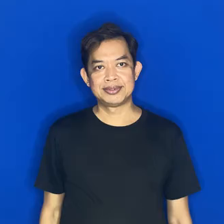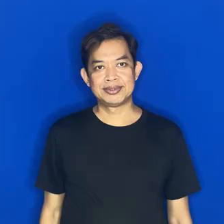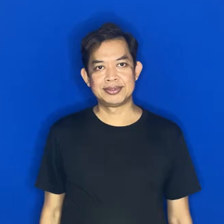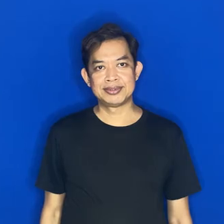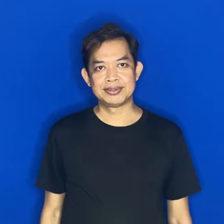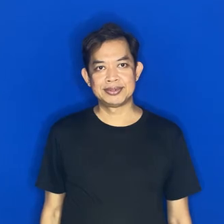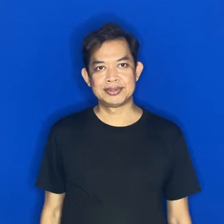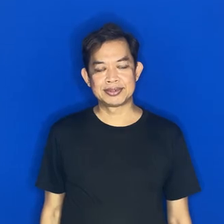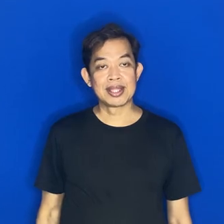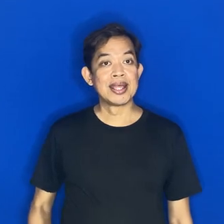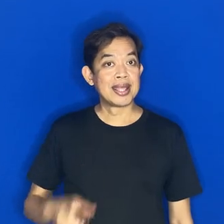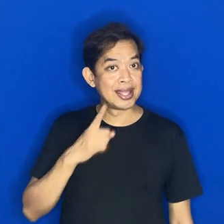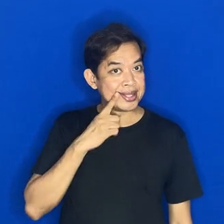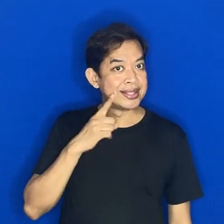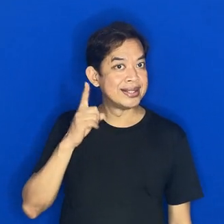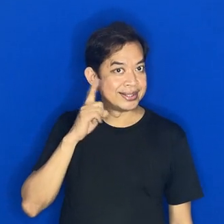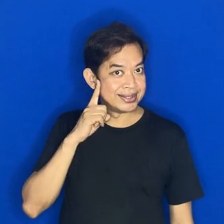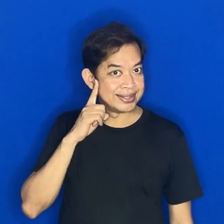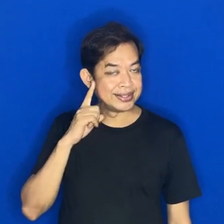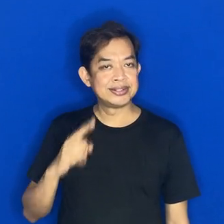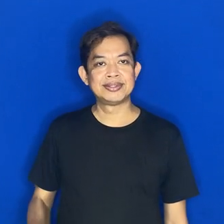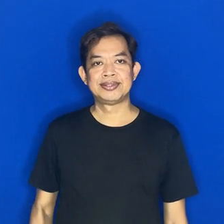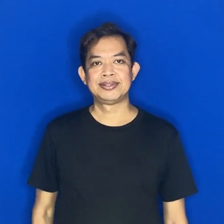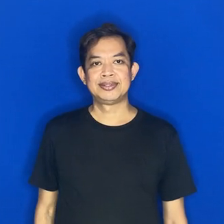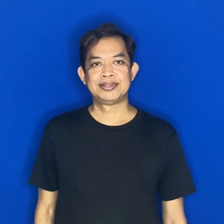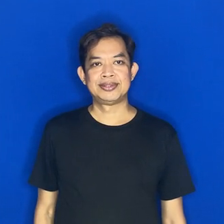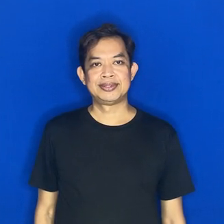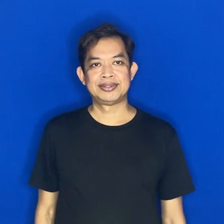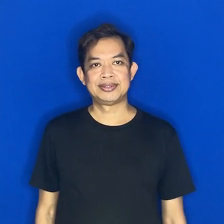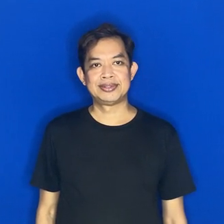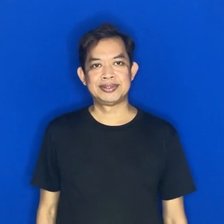deaf